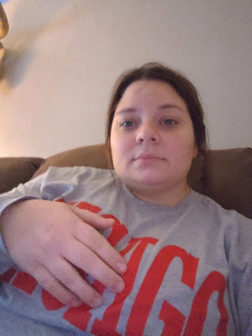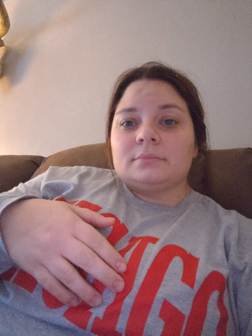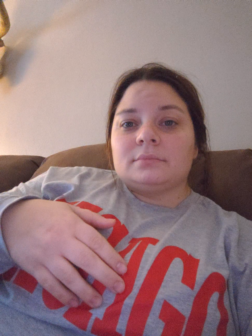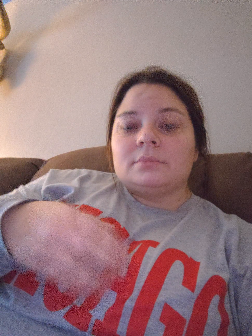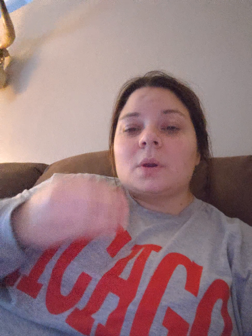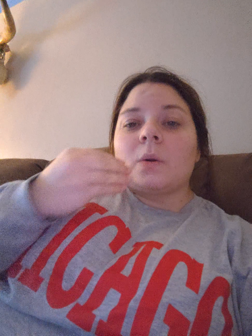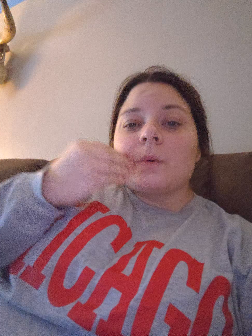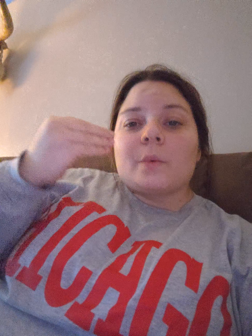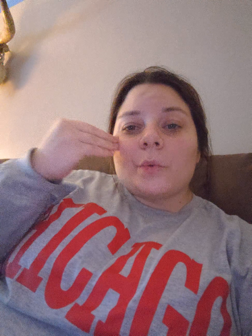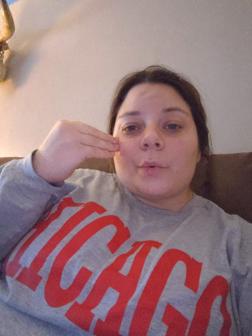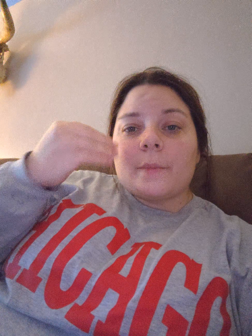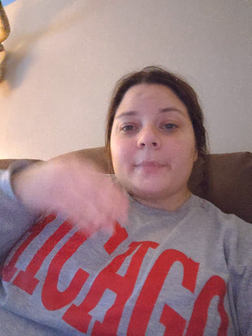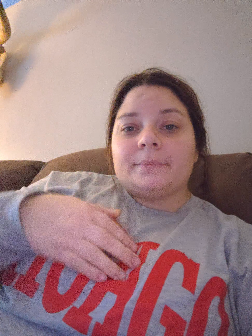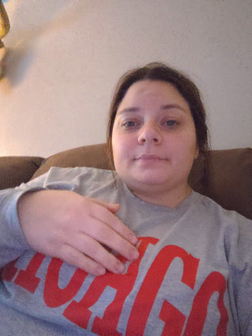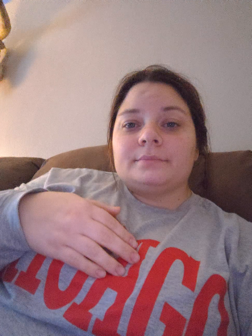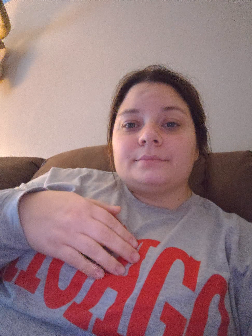home